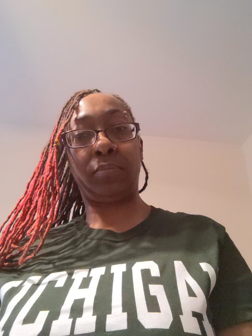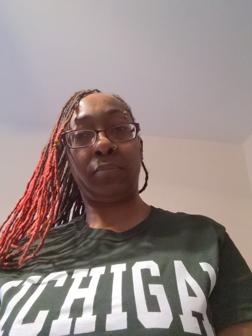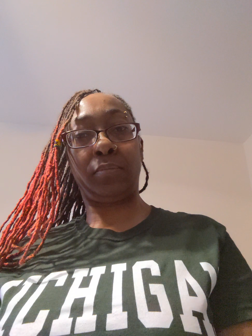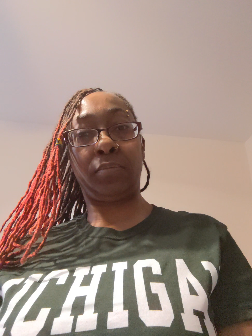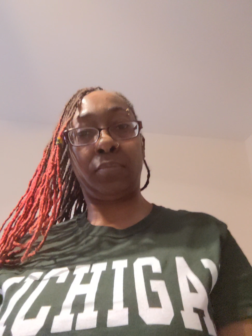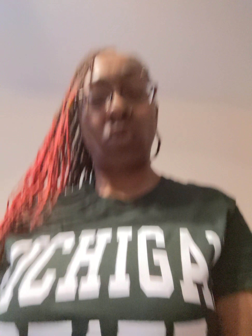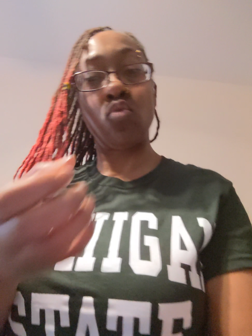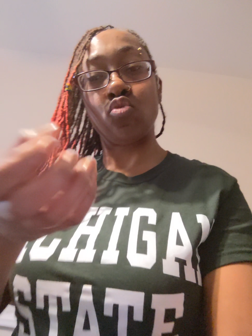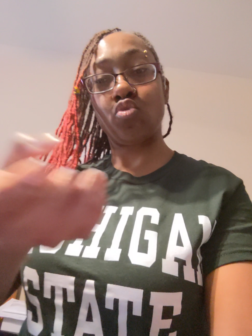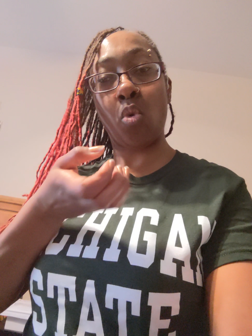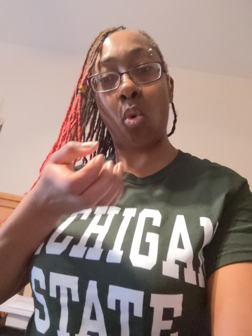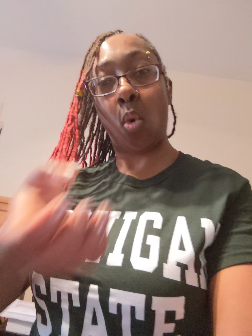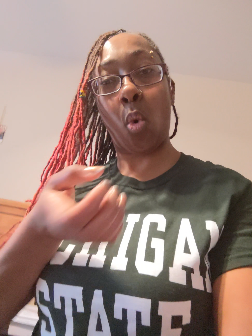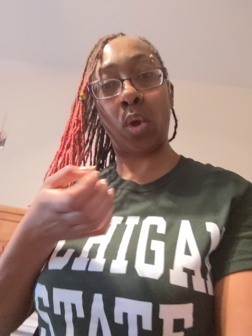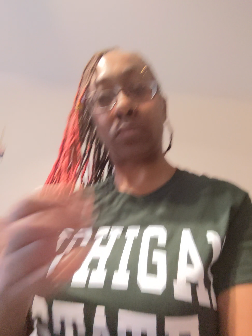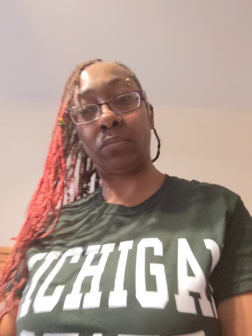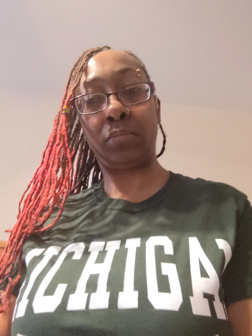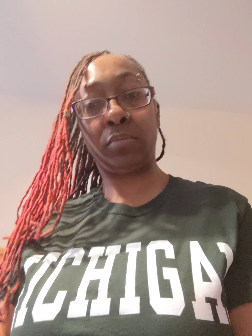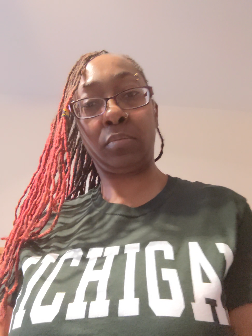drawer